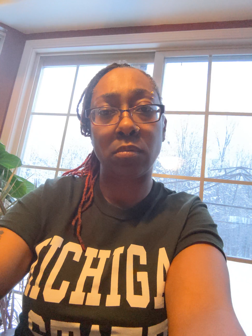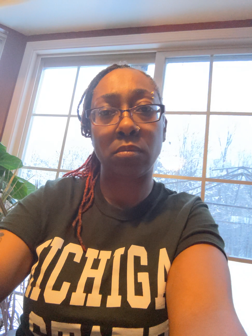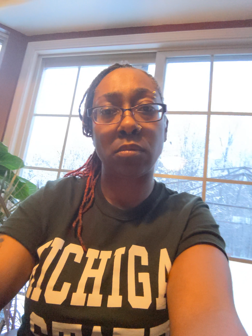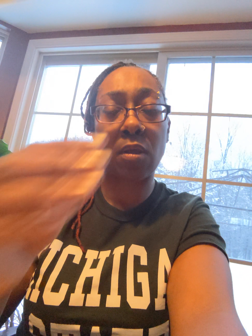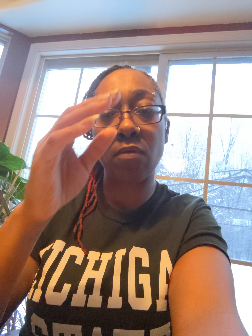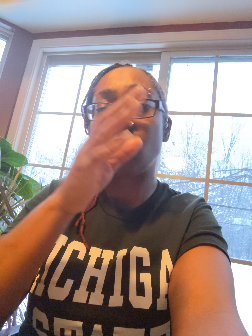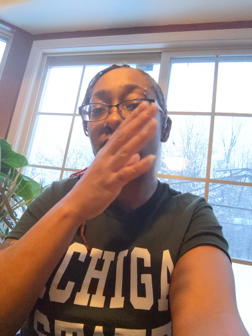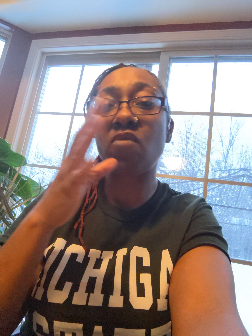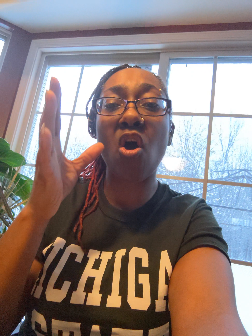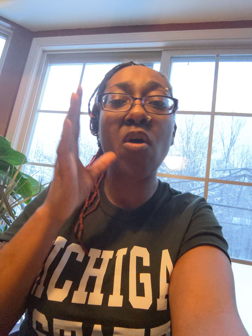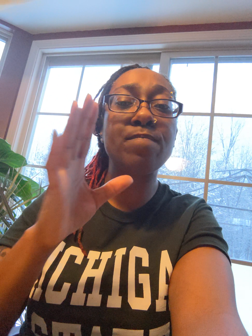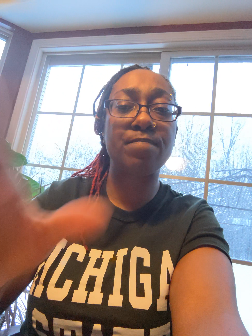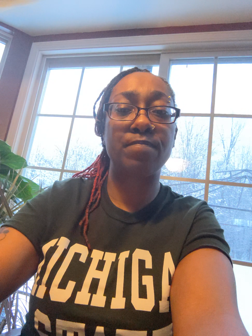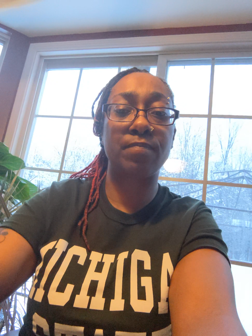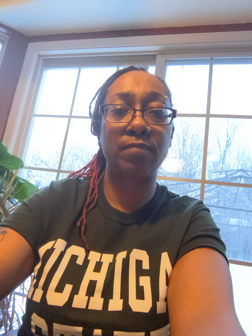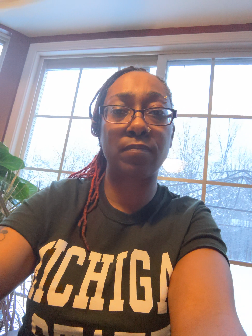farm